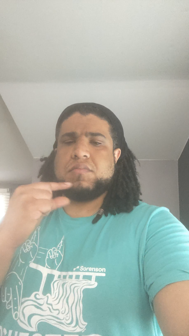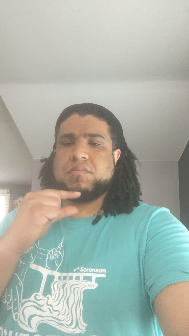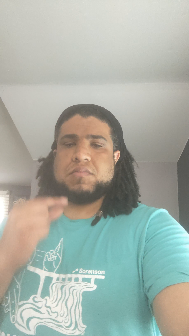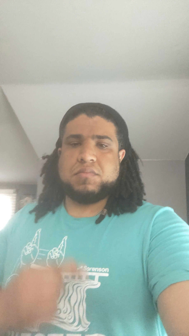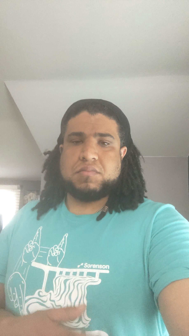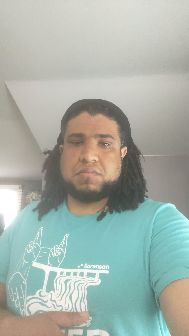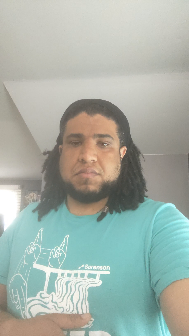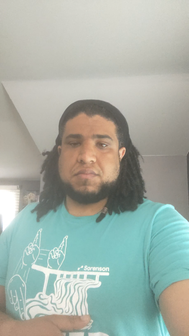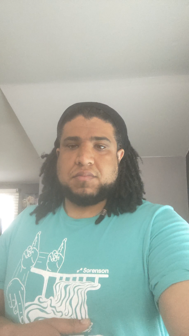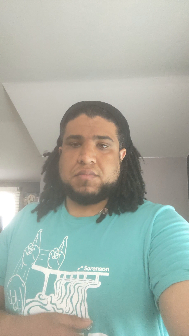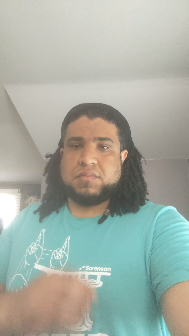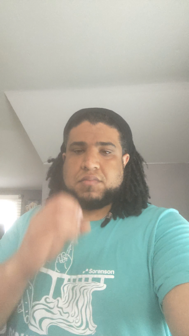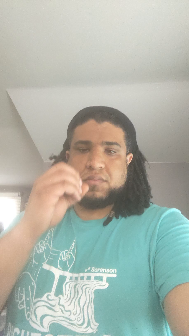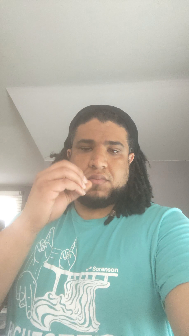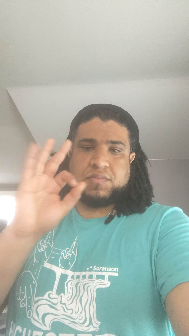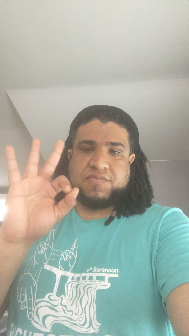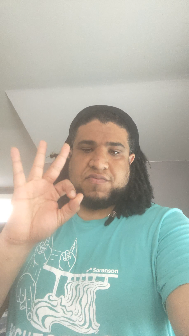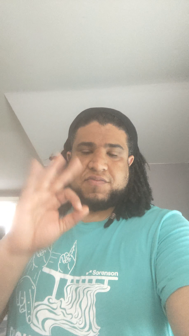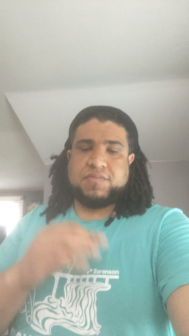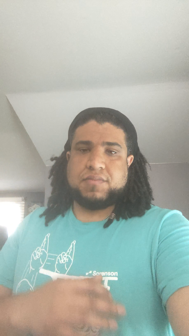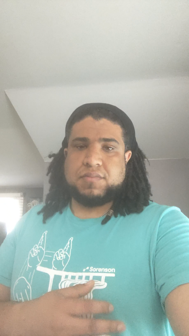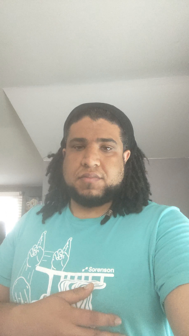of